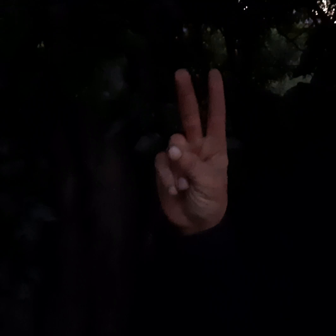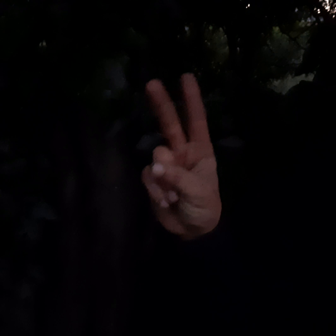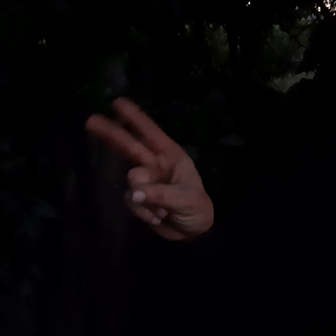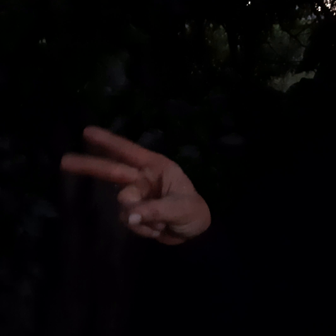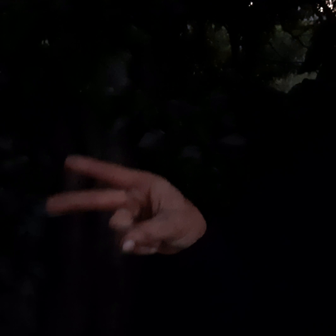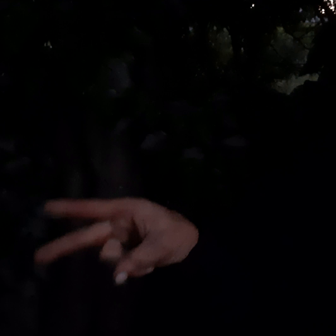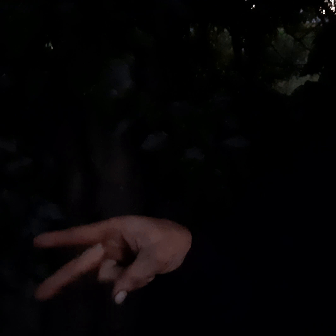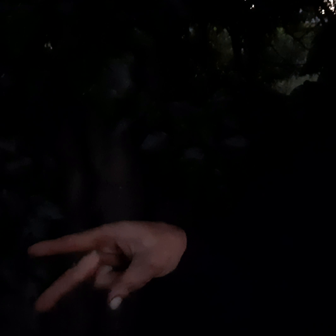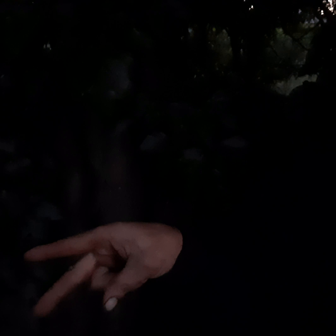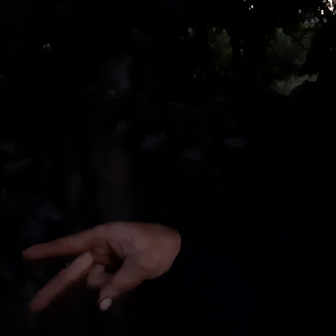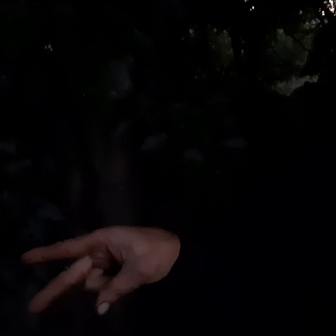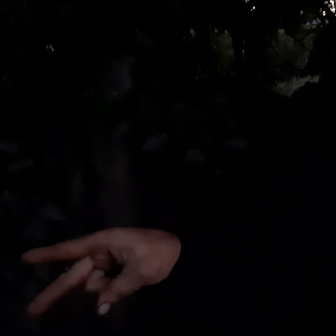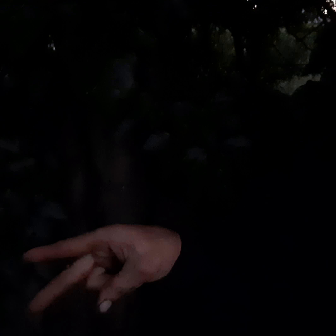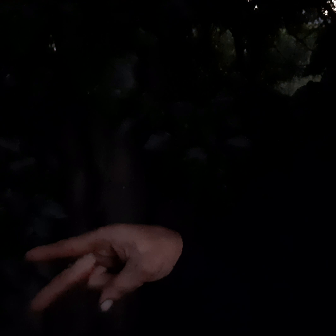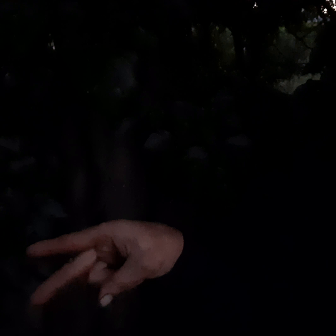К